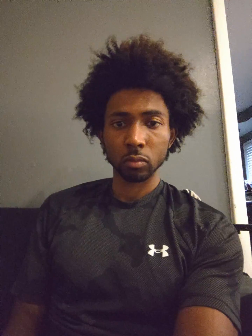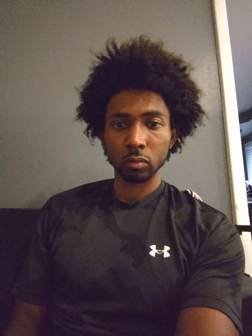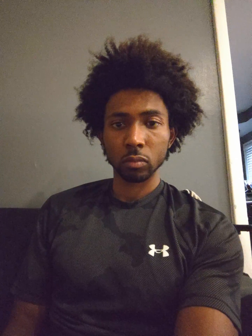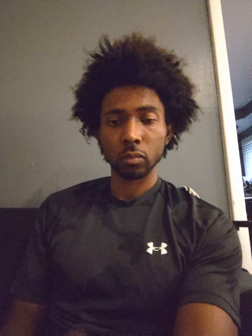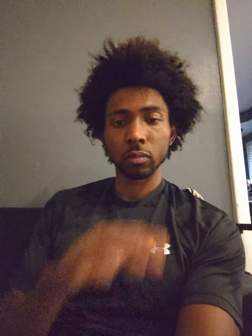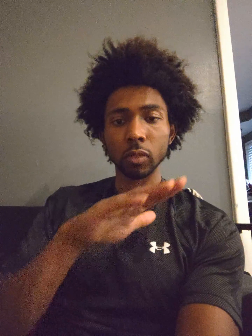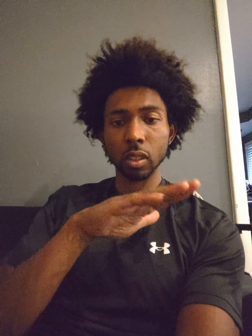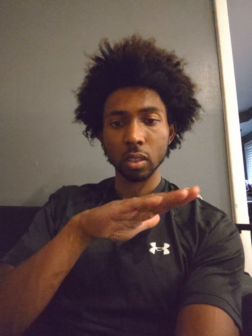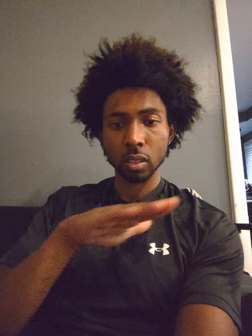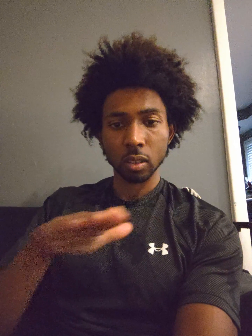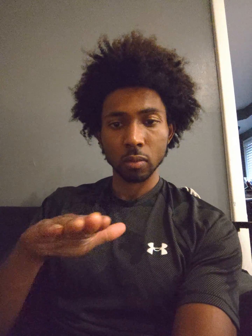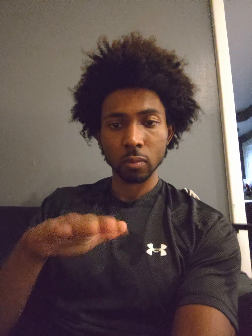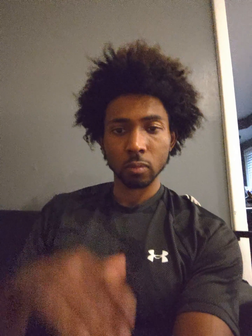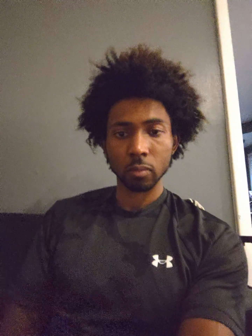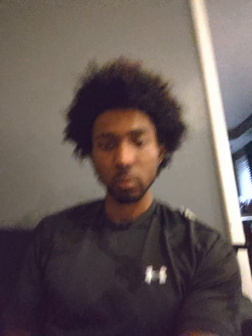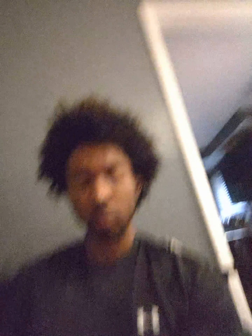nice